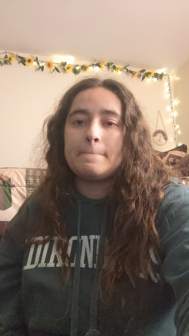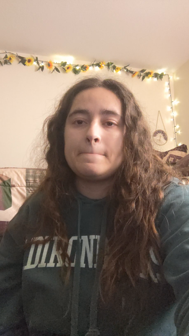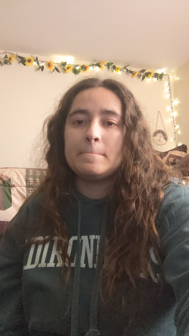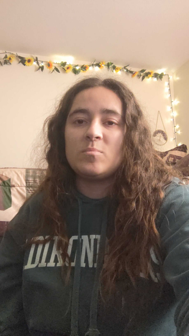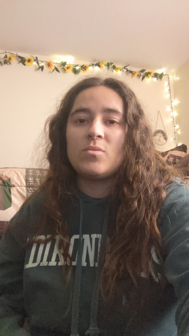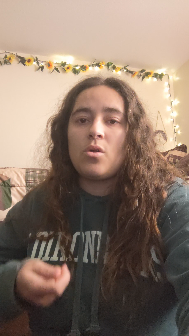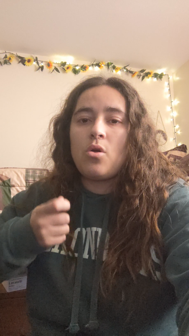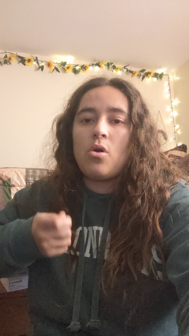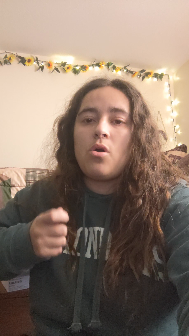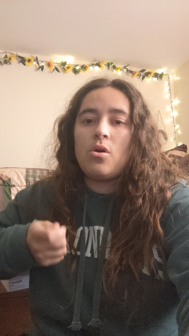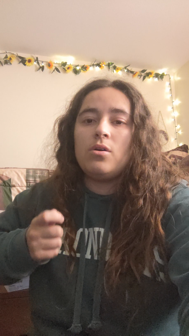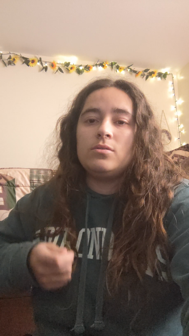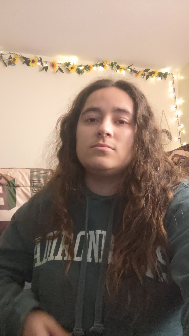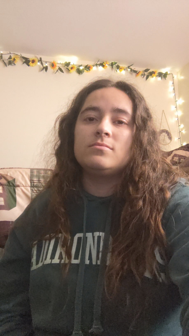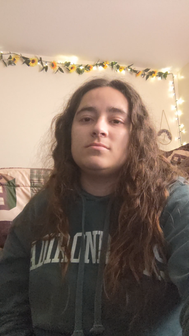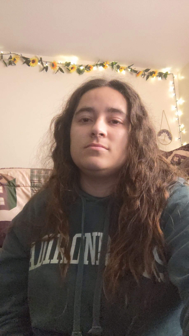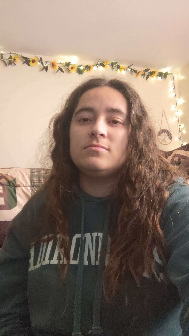cart